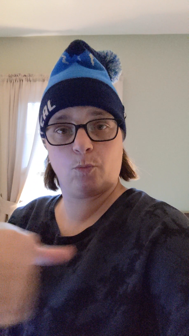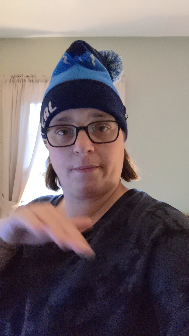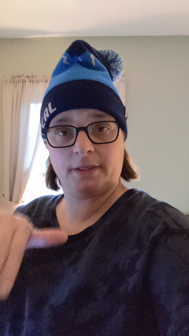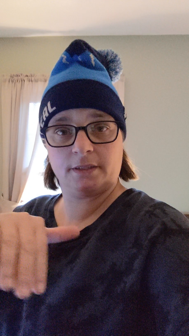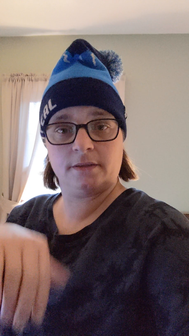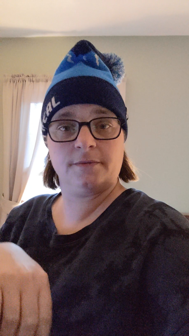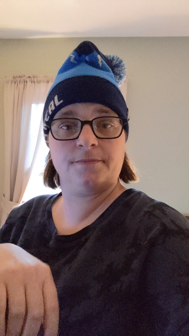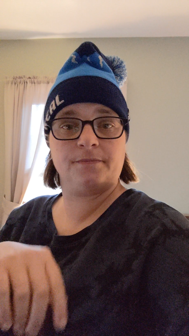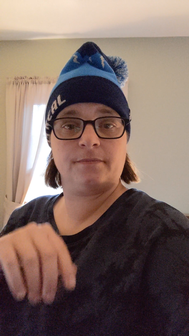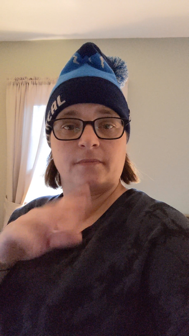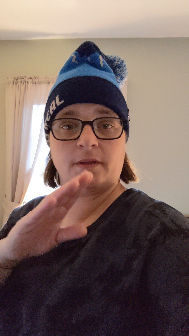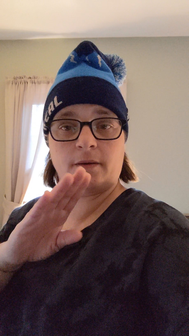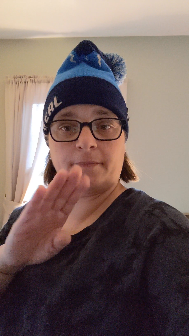be